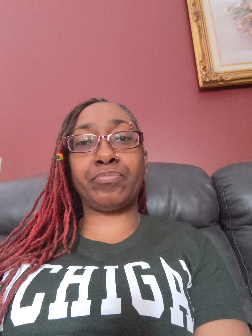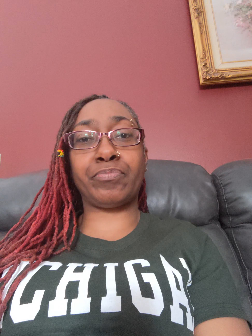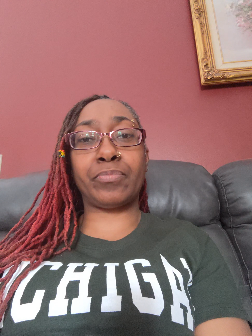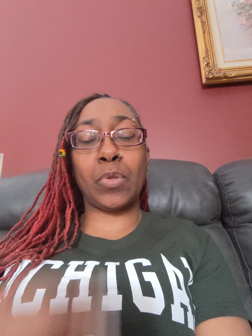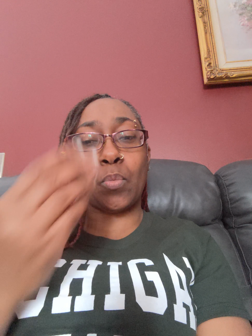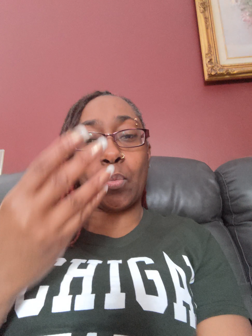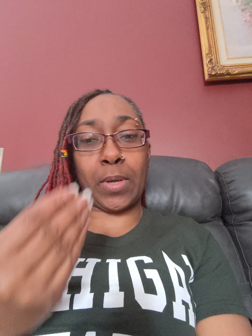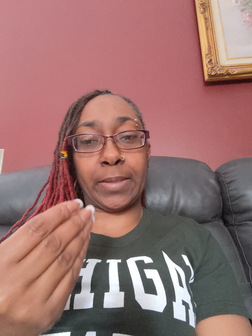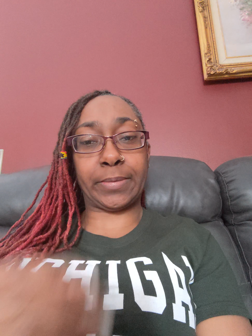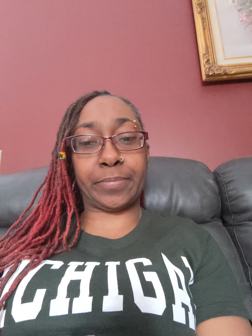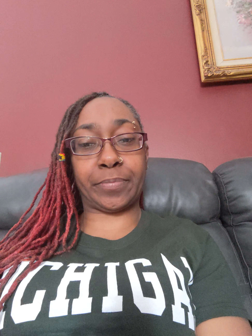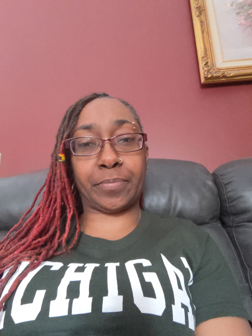wet